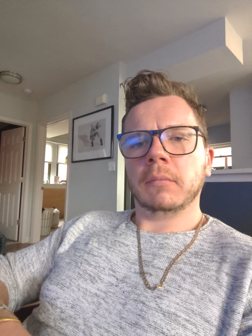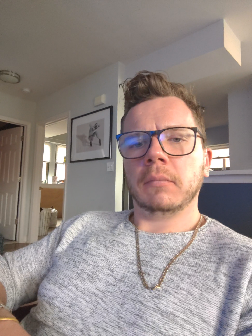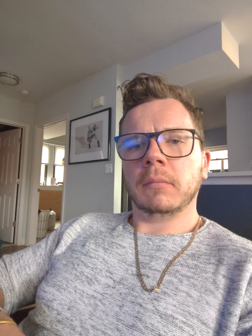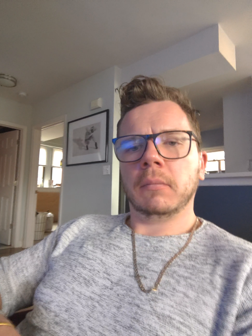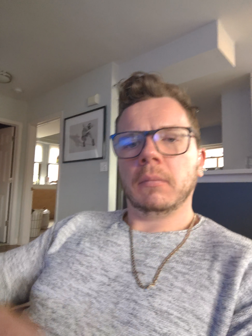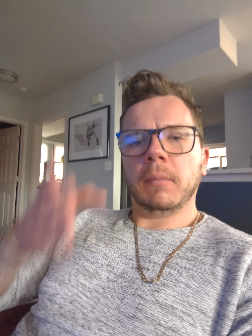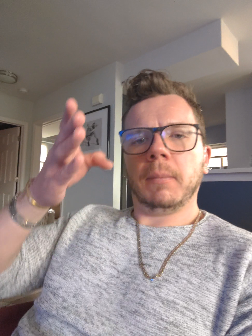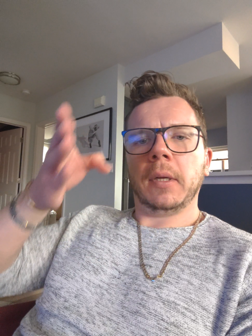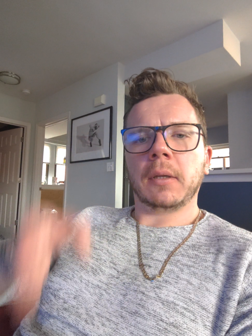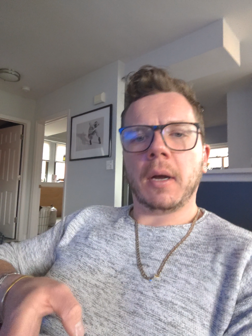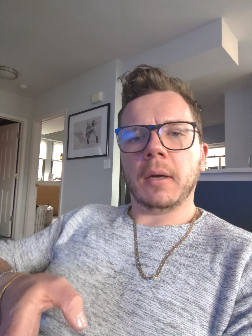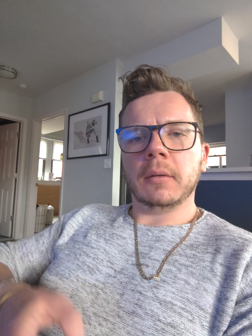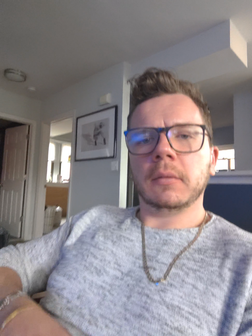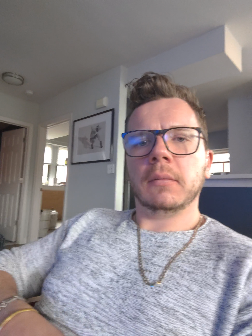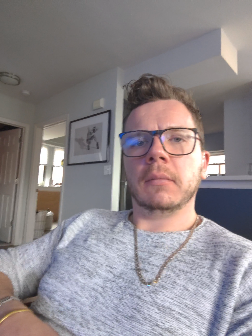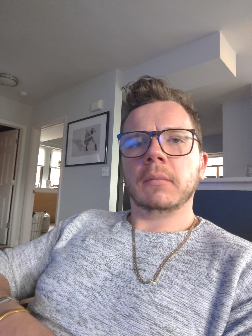beside